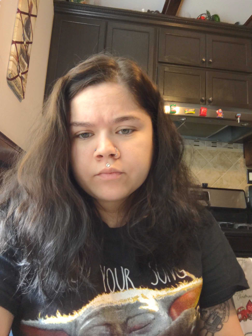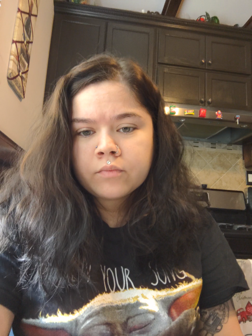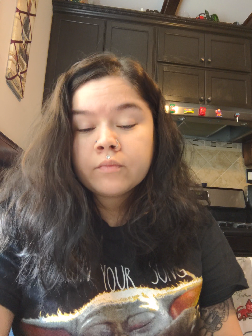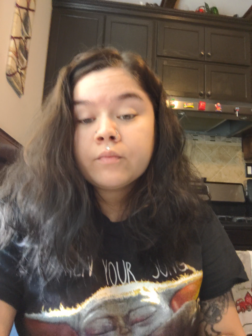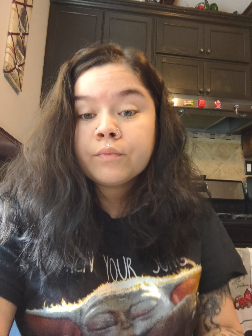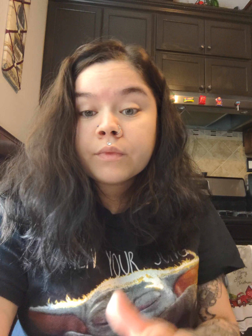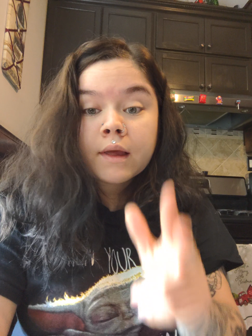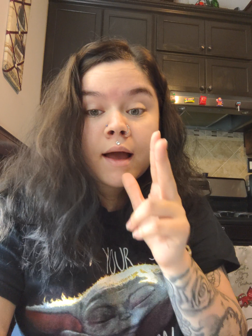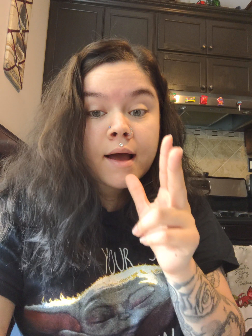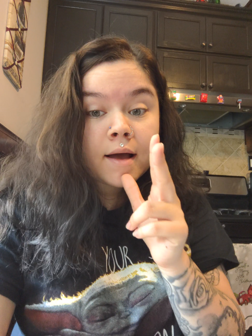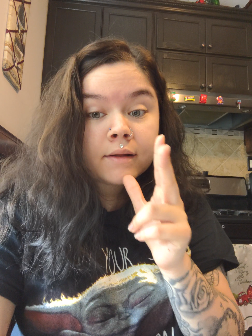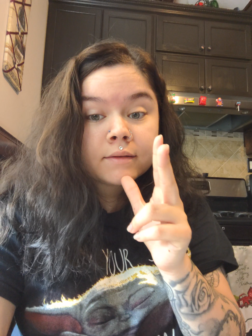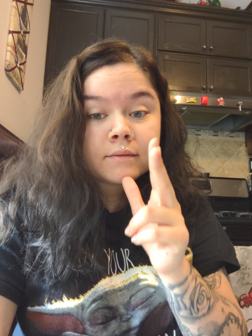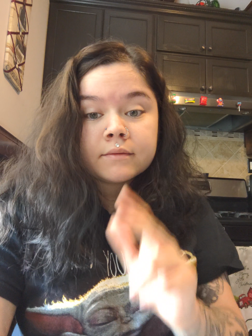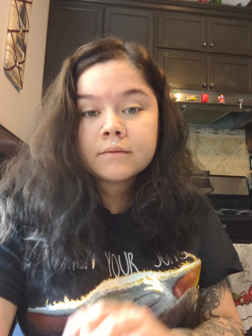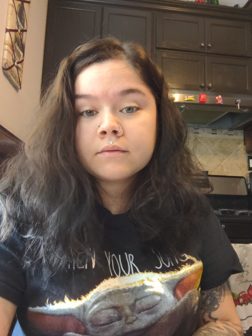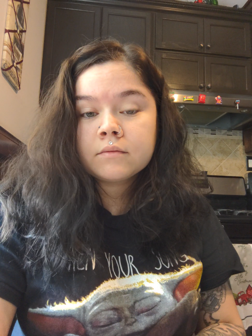hen